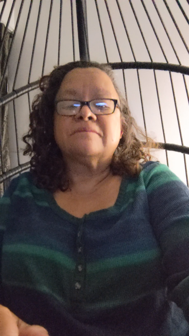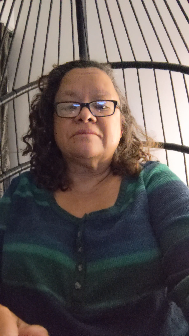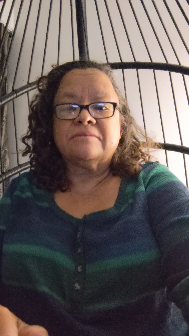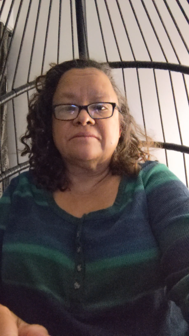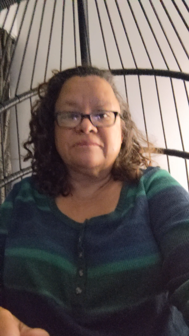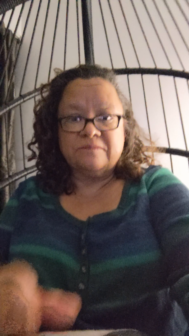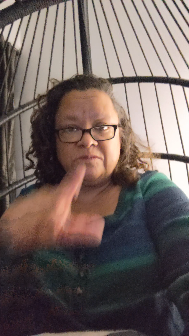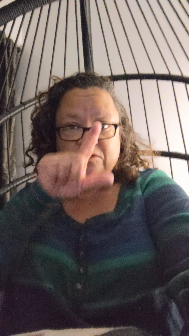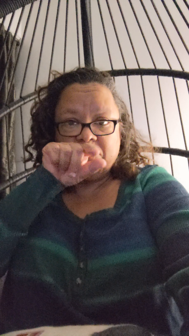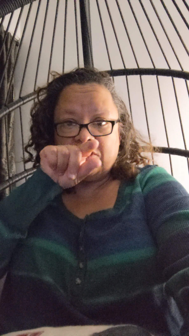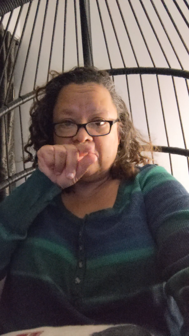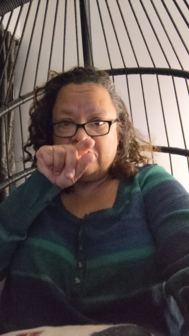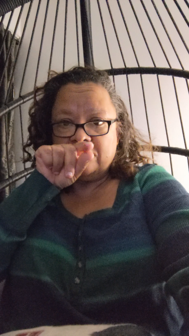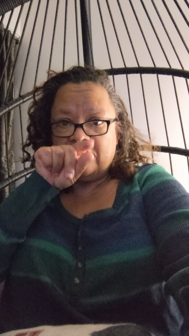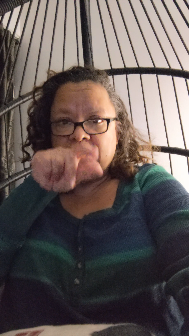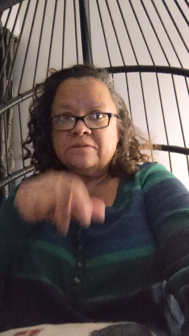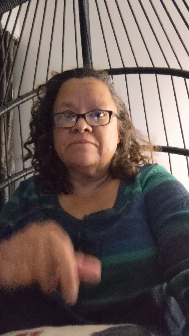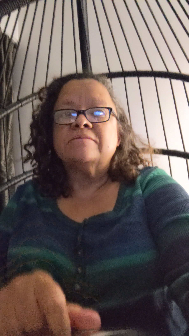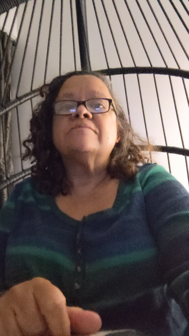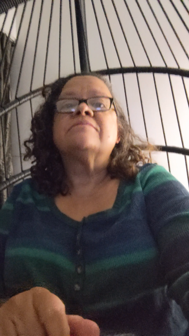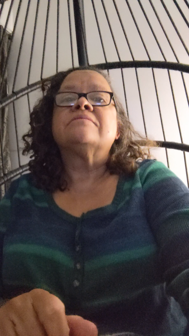chicken